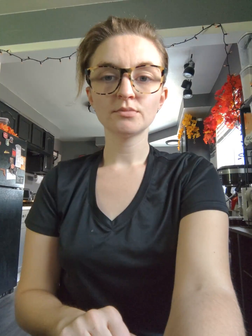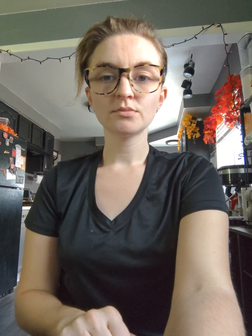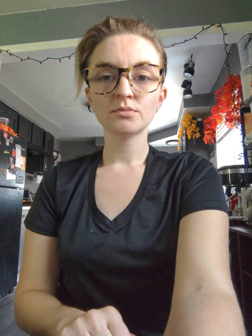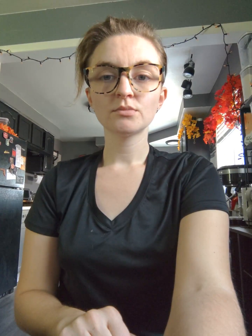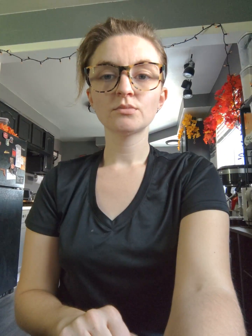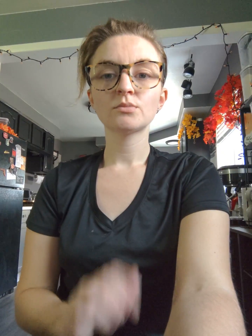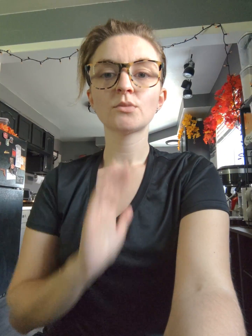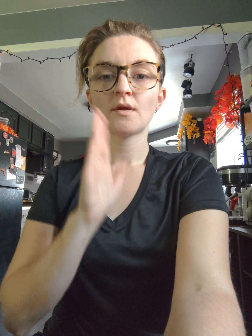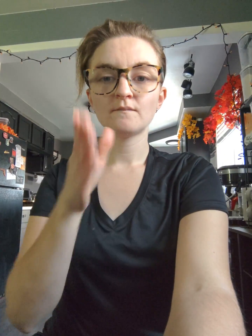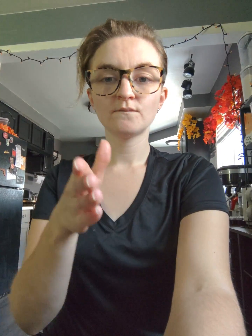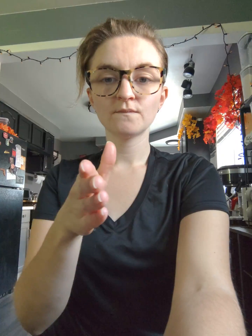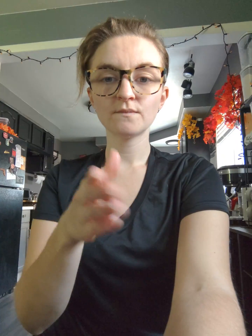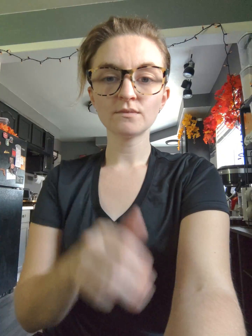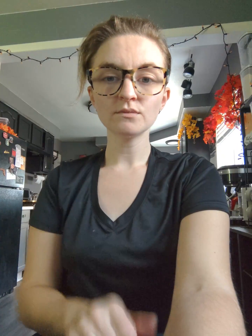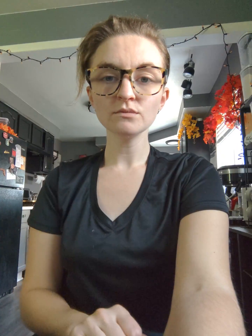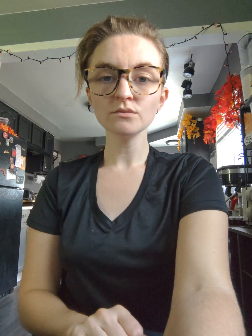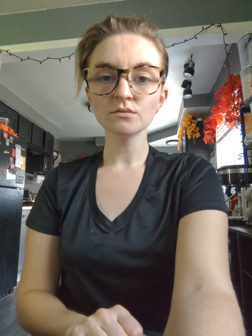over